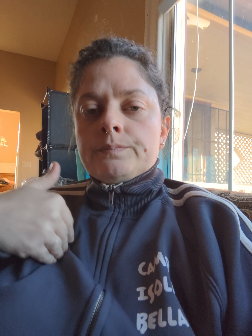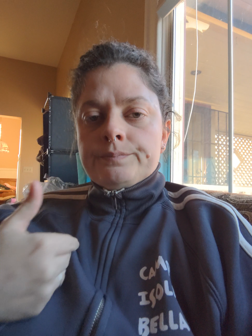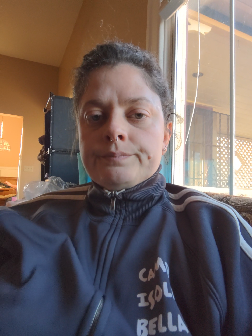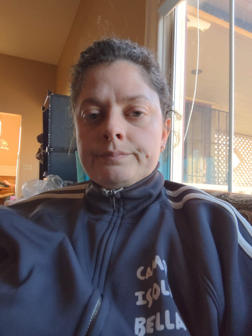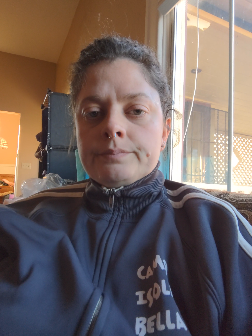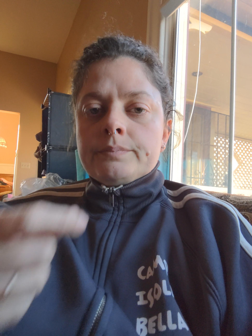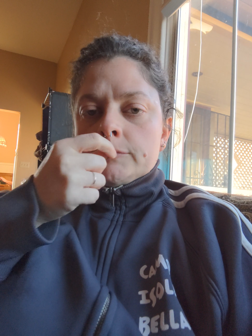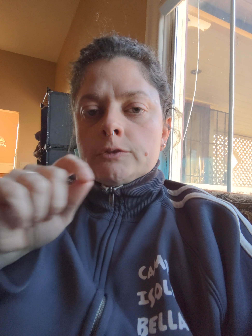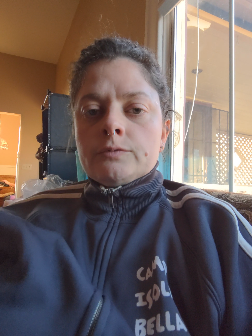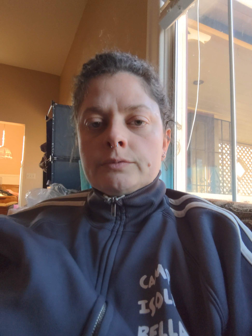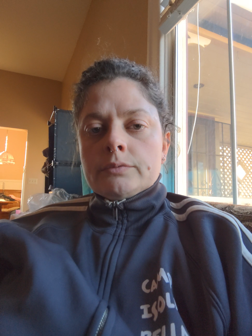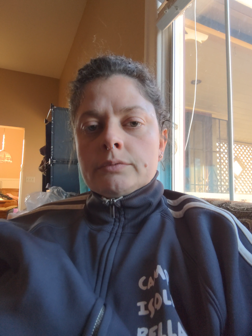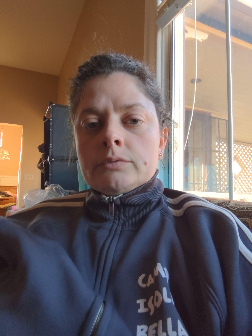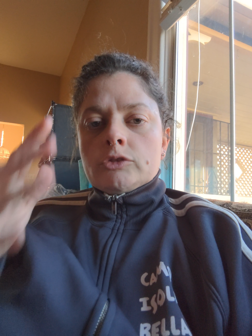pencil